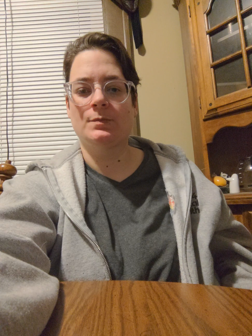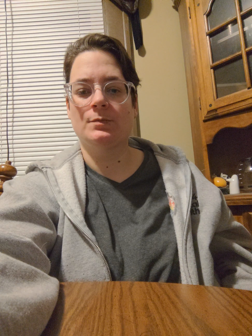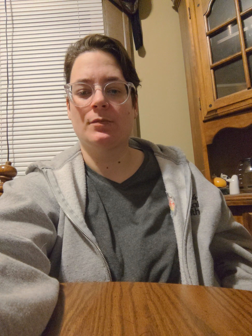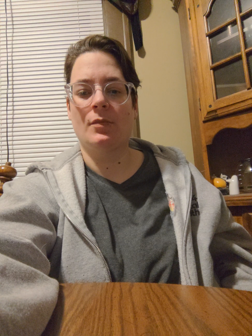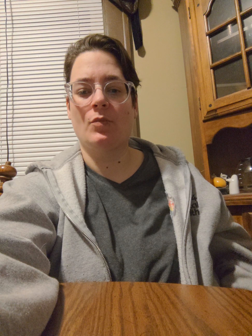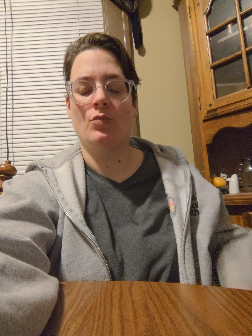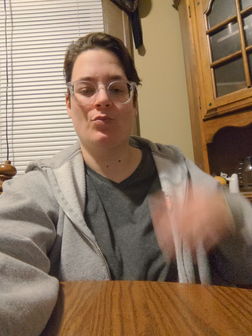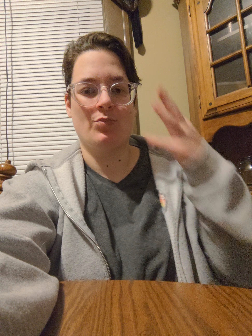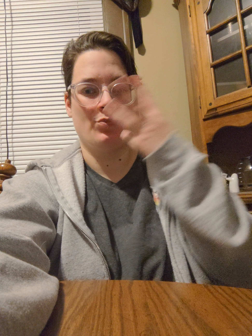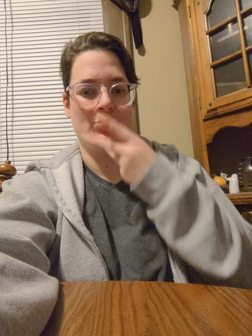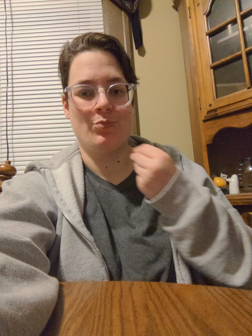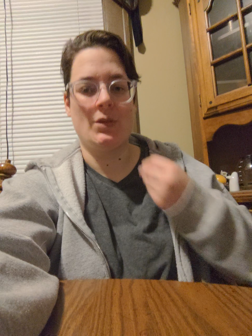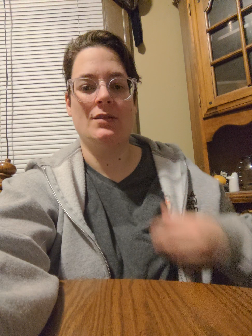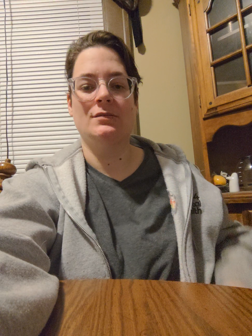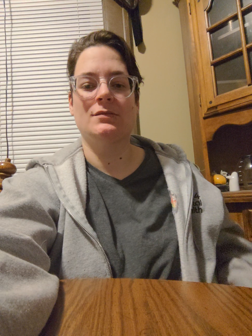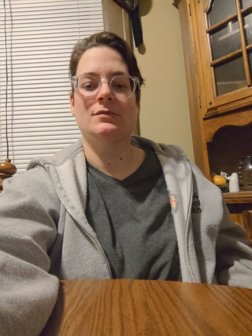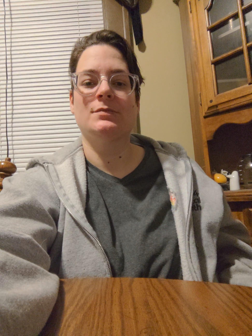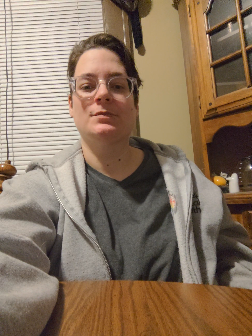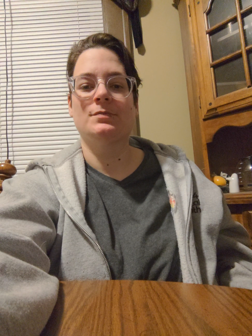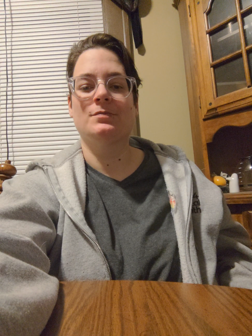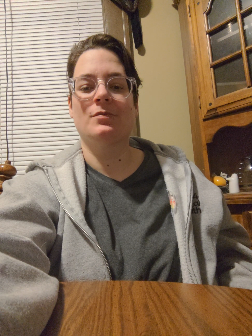pretty